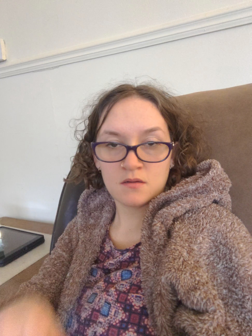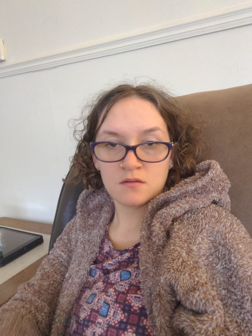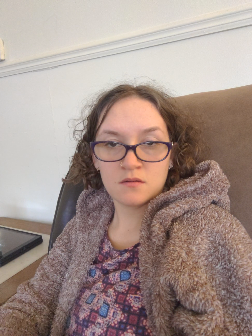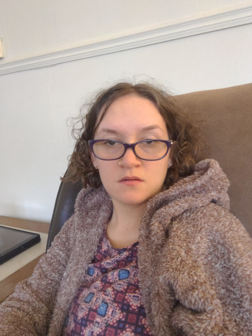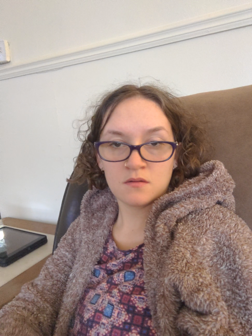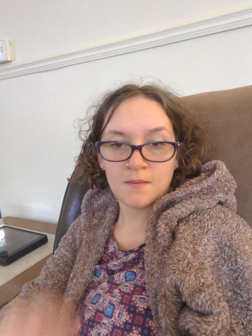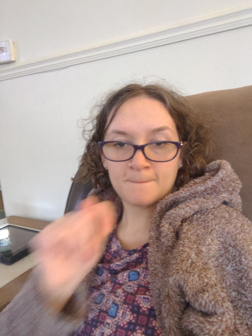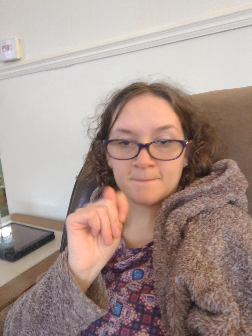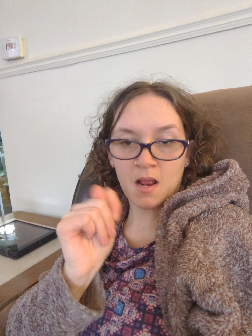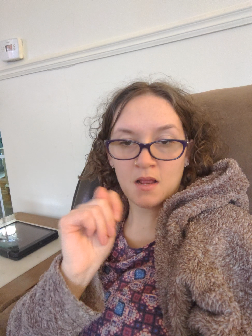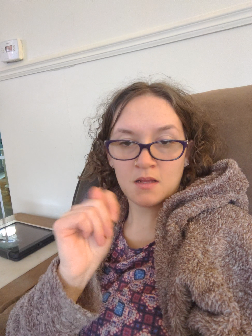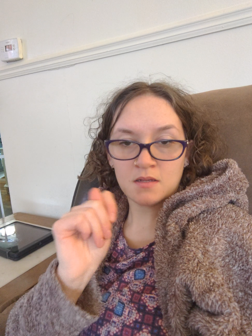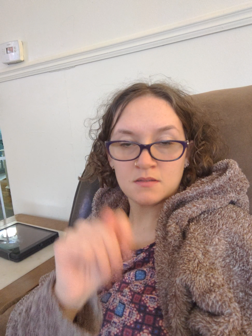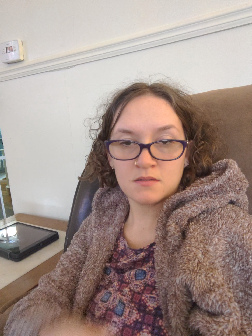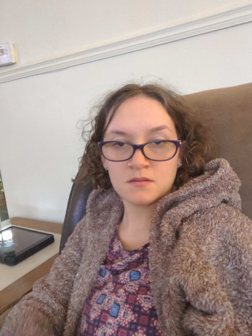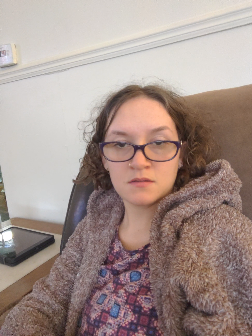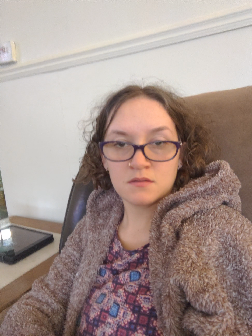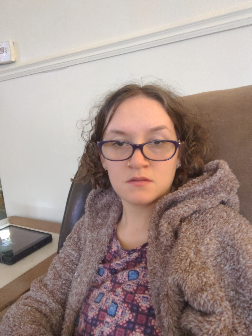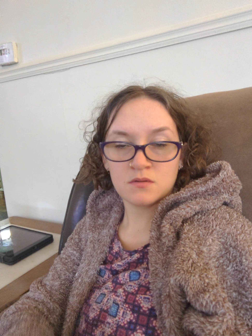potty